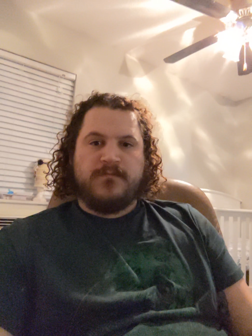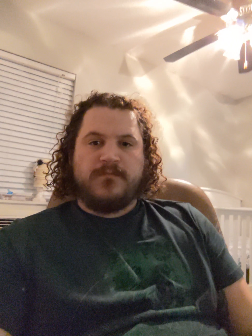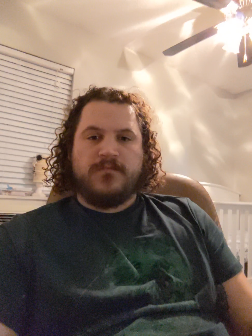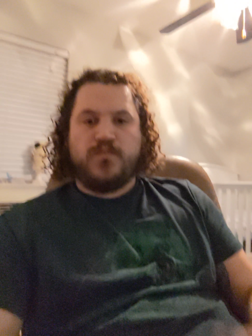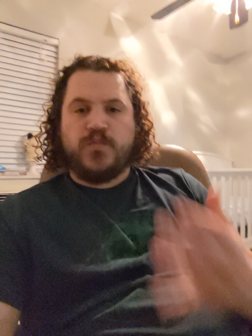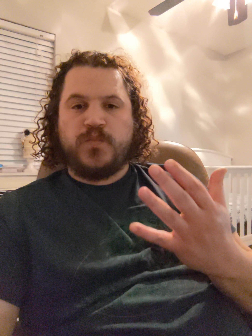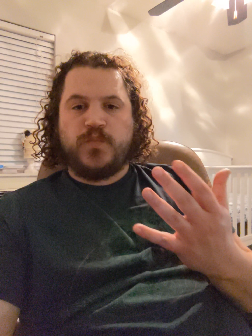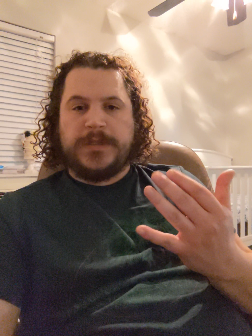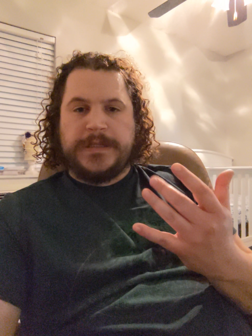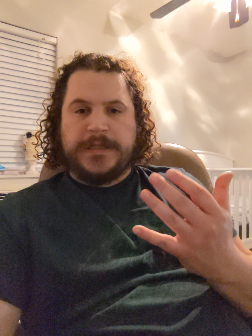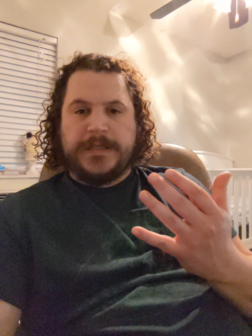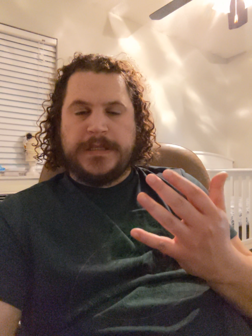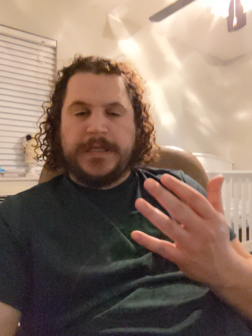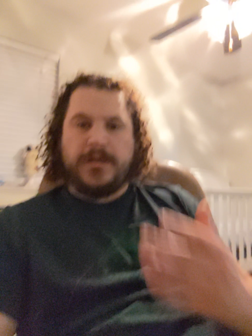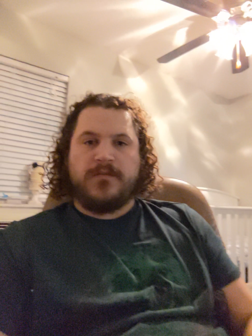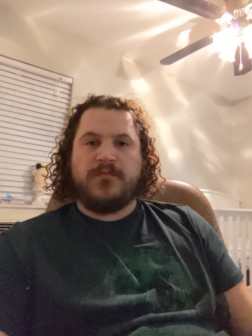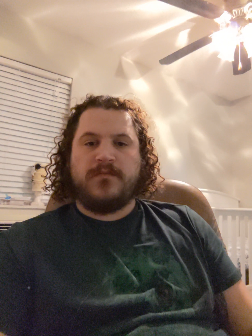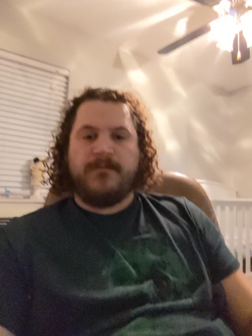wait